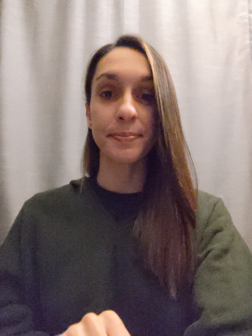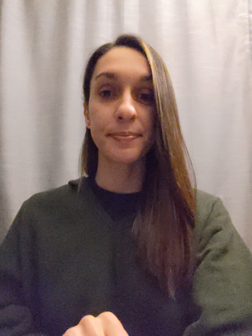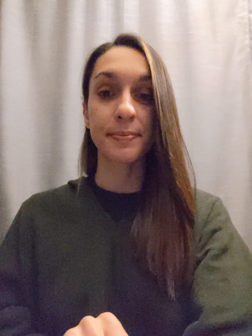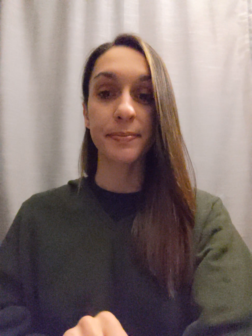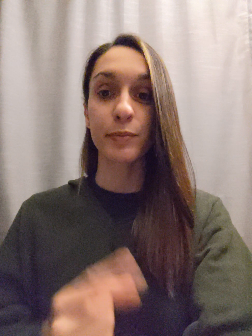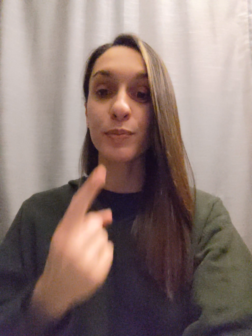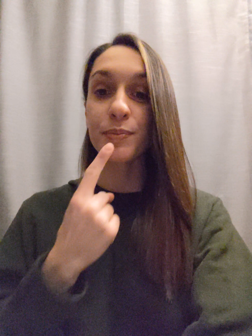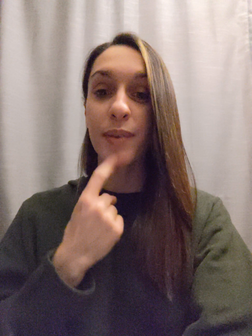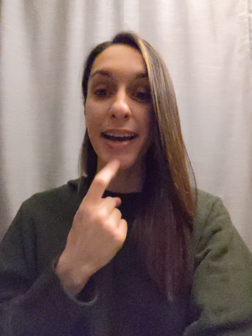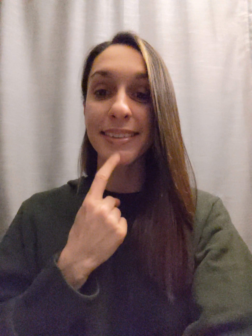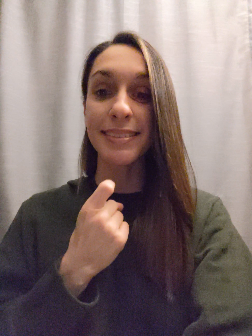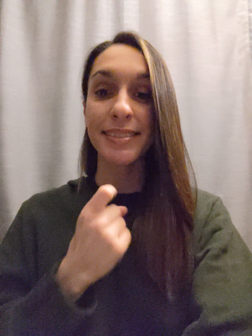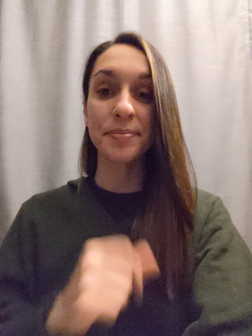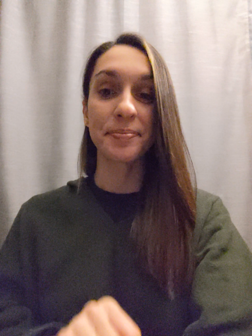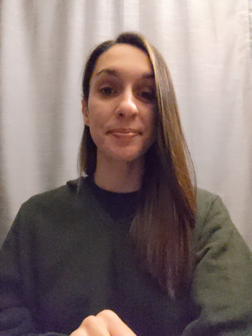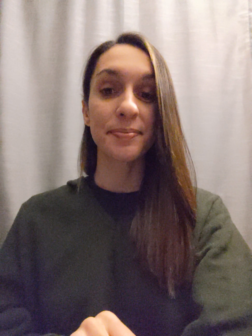red